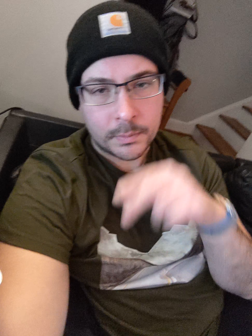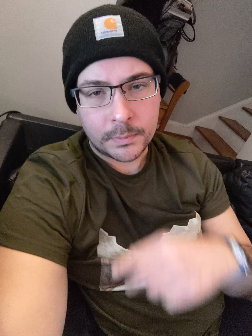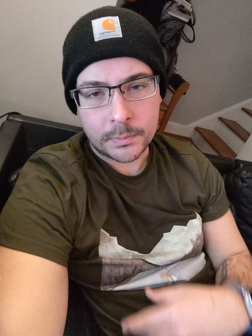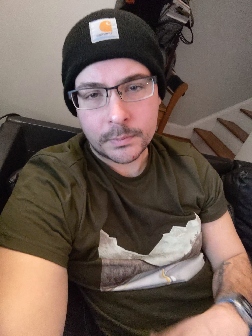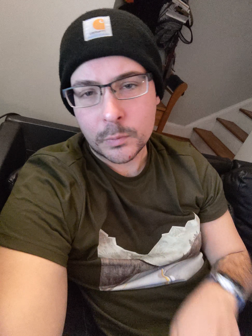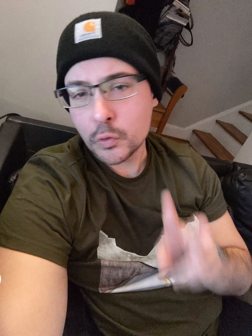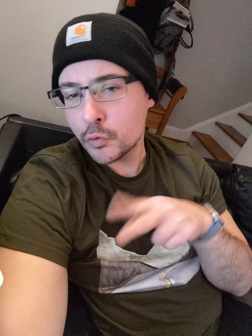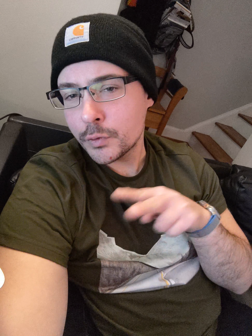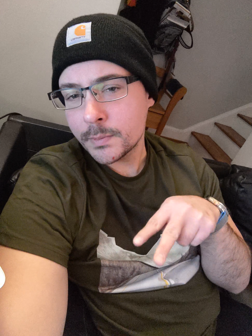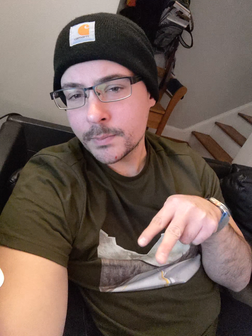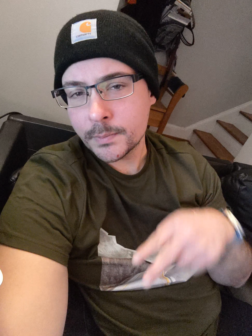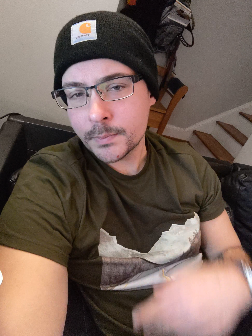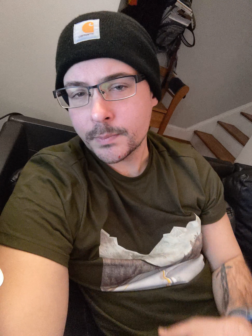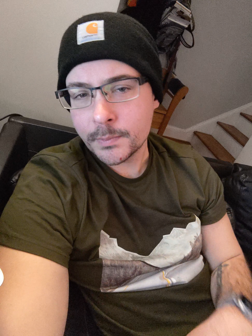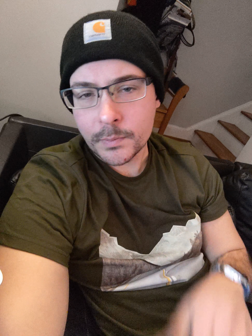read